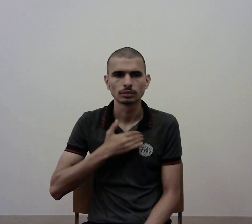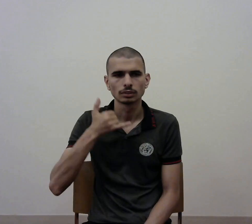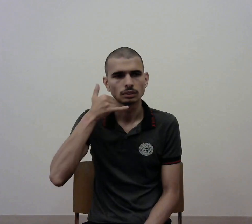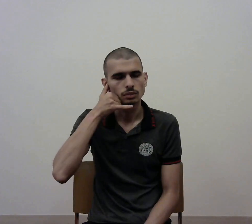telefon